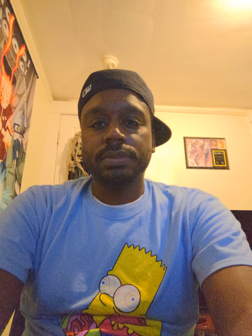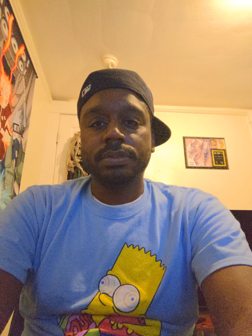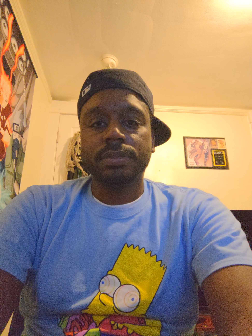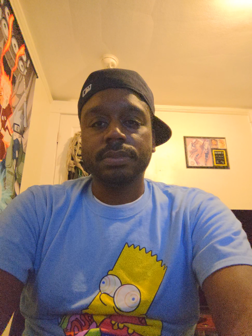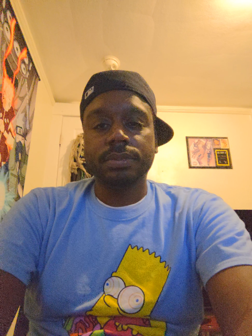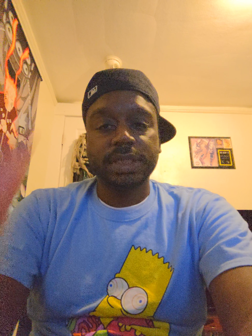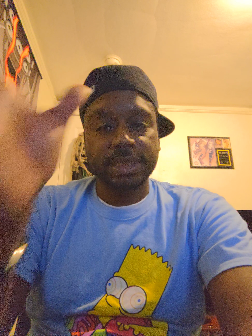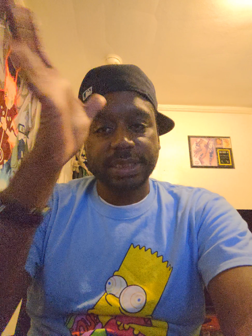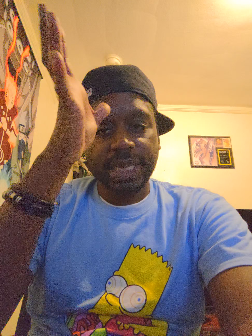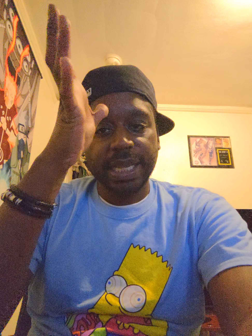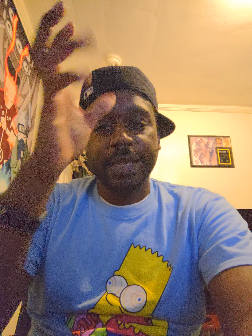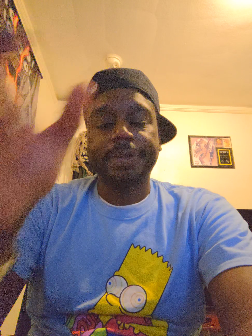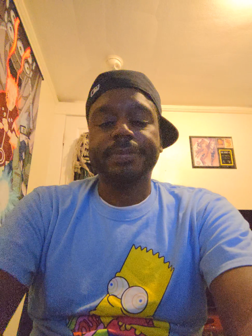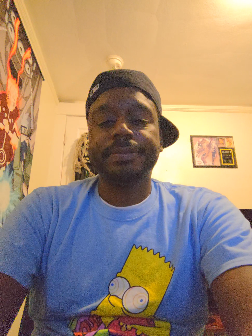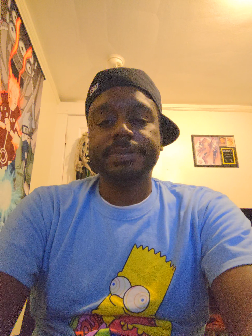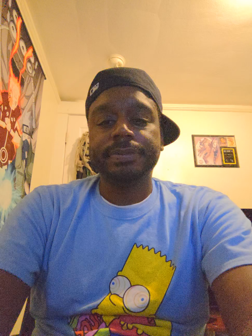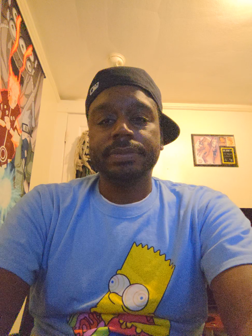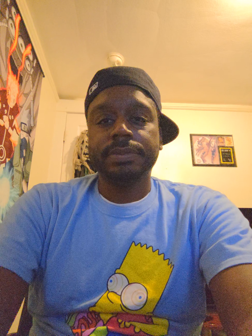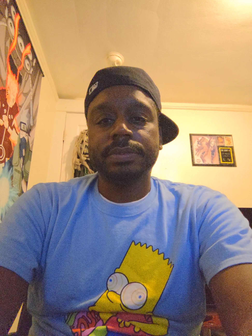dad